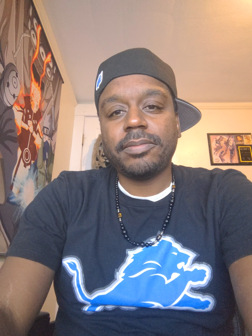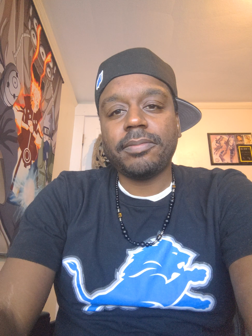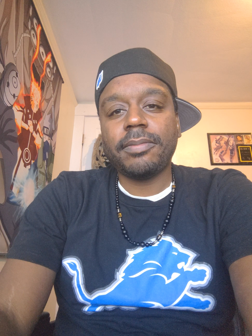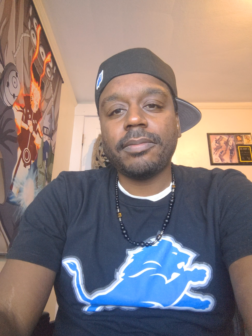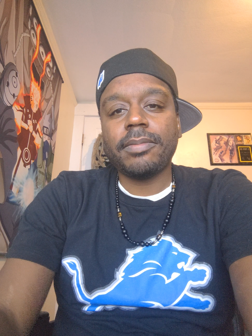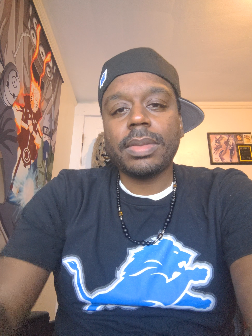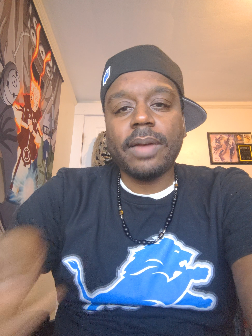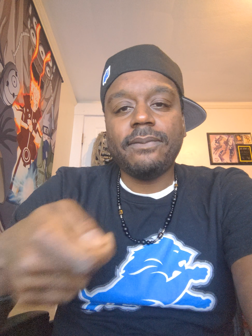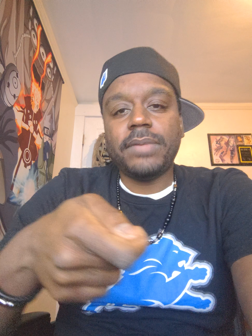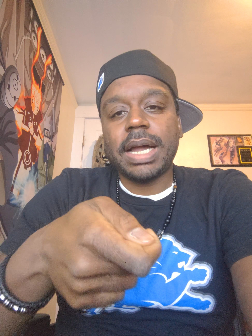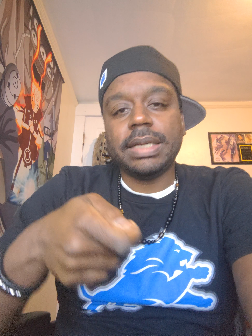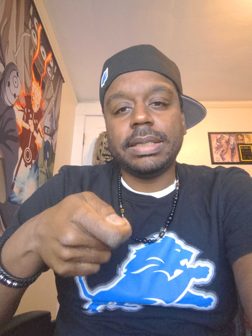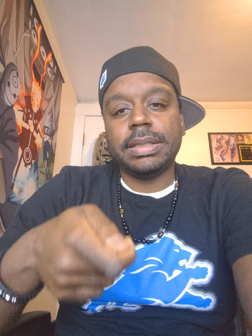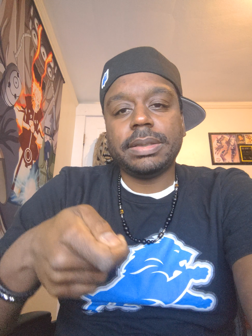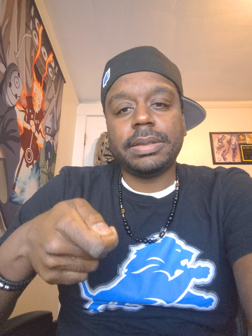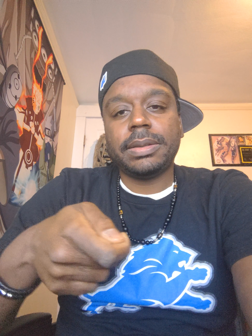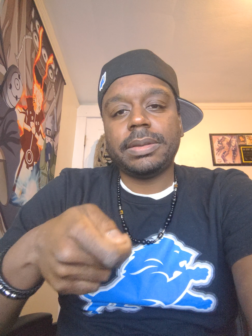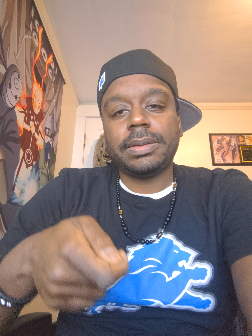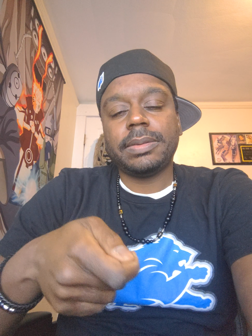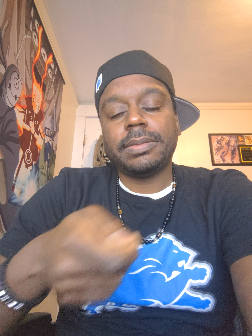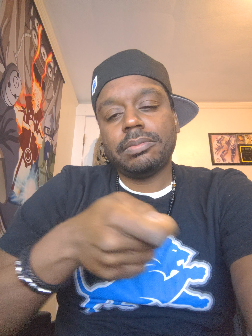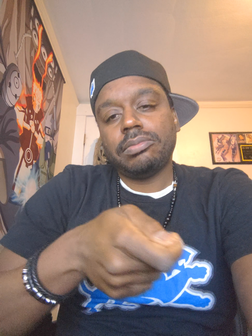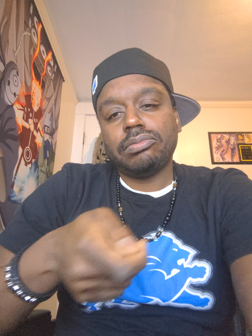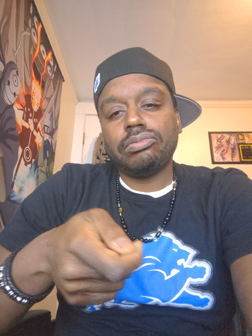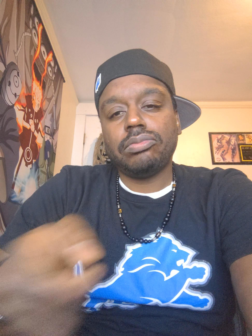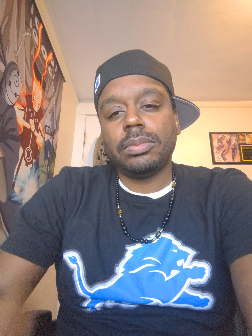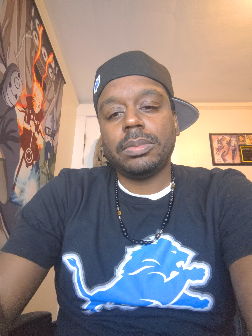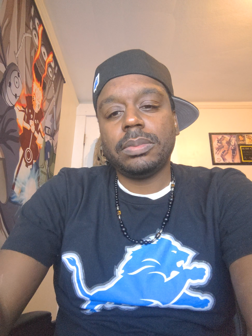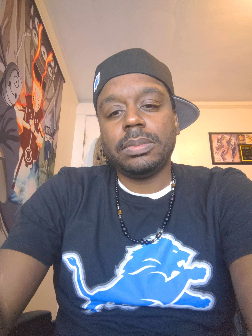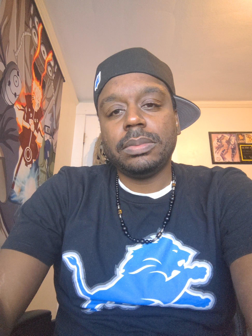vacuum